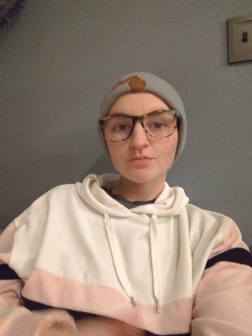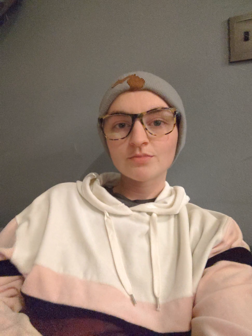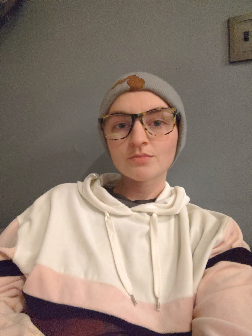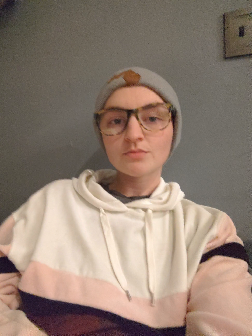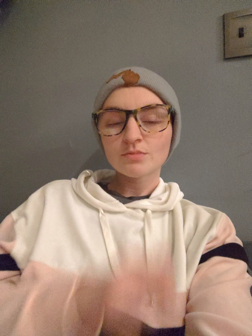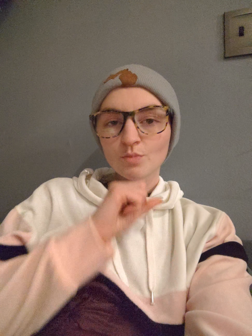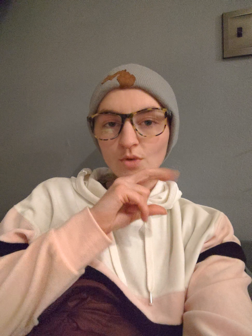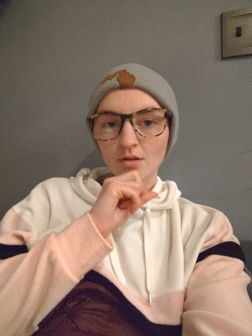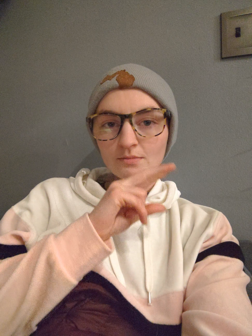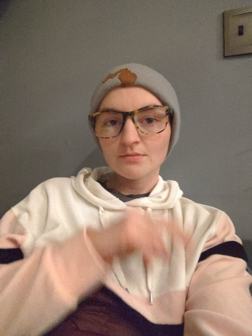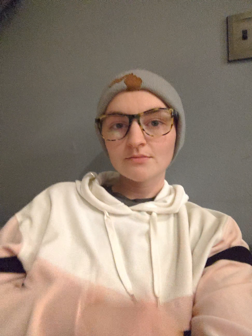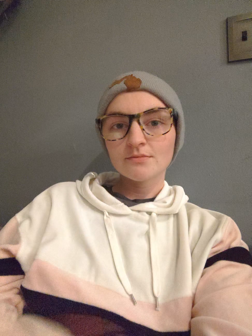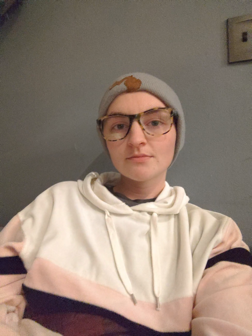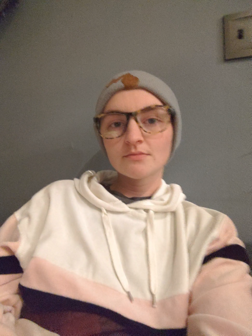frog